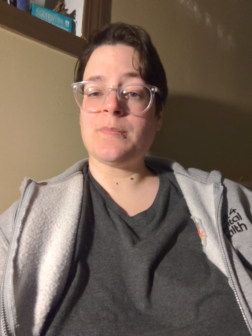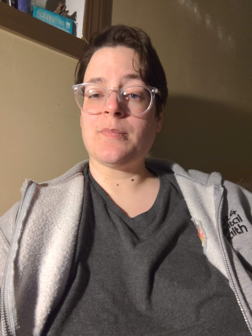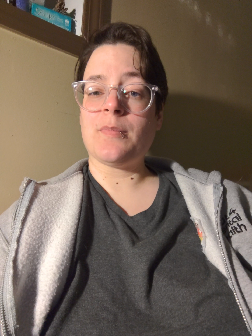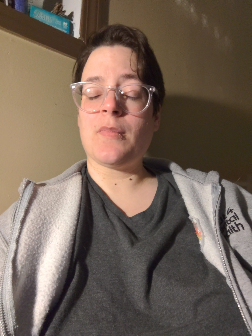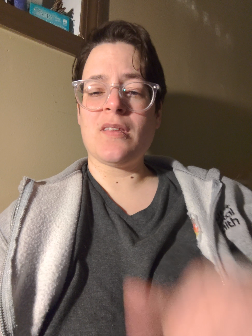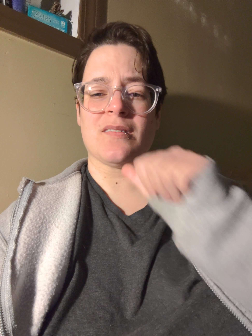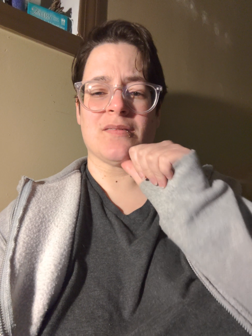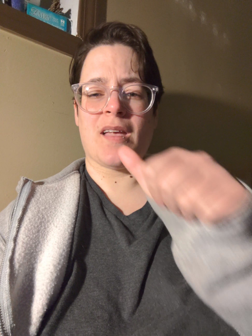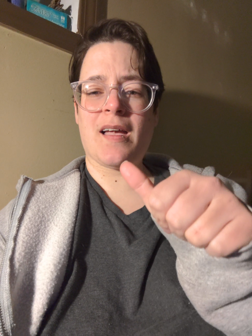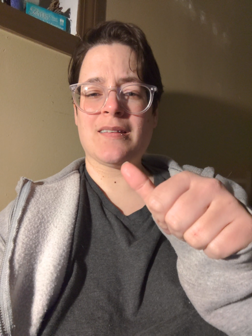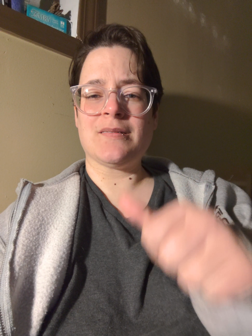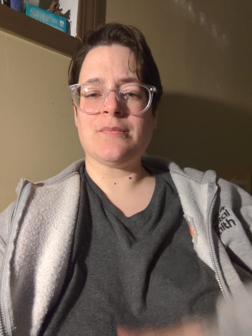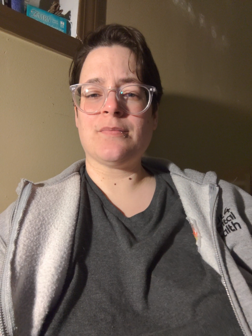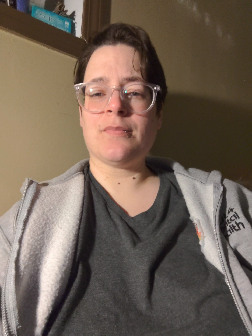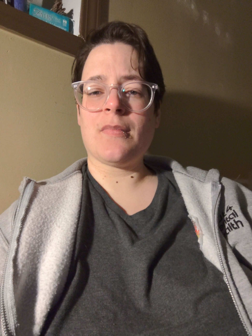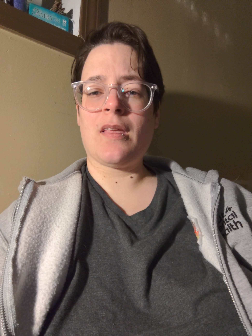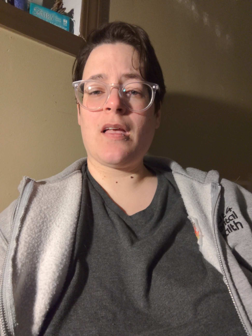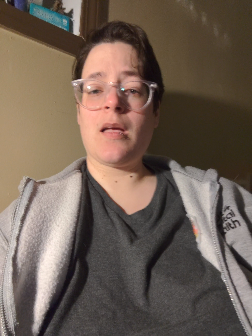not